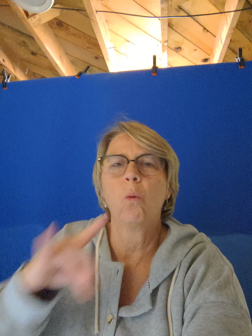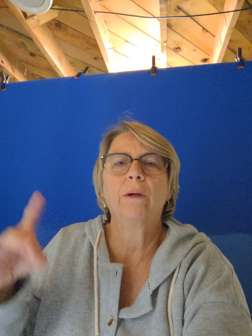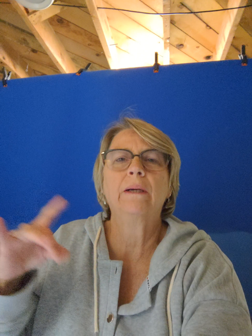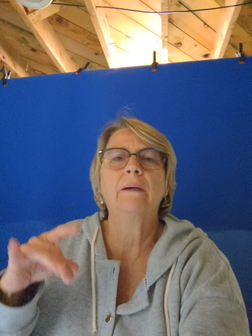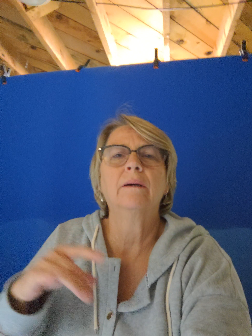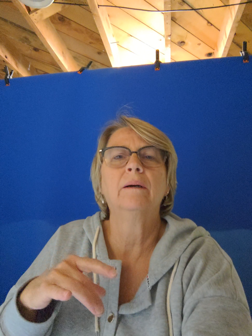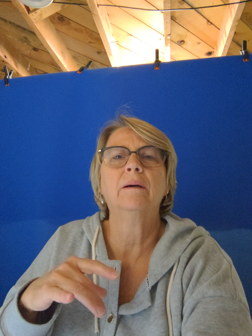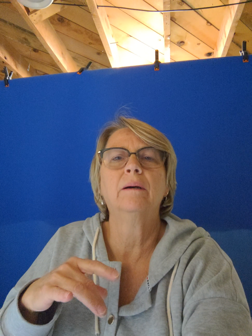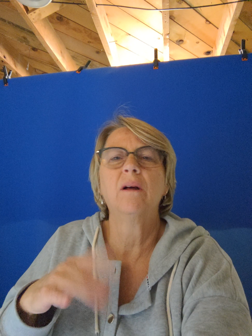story